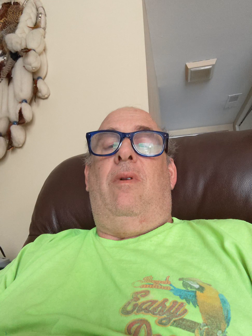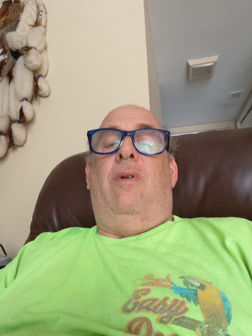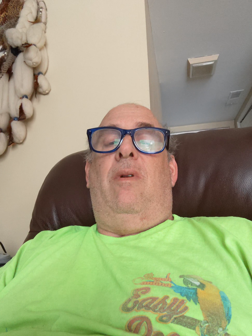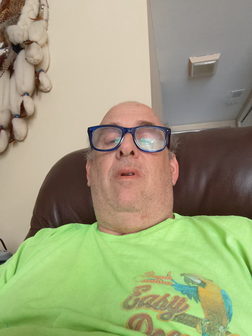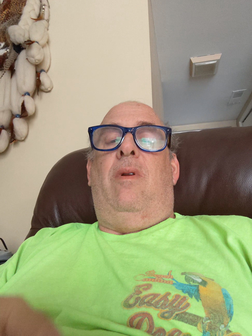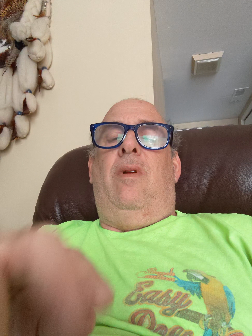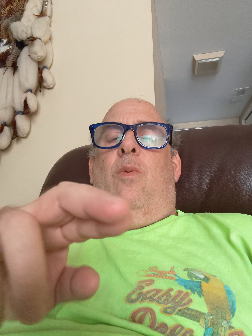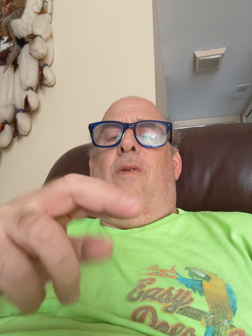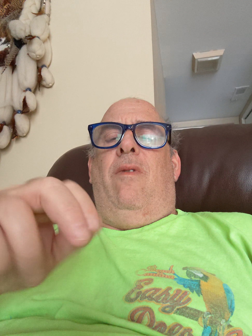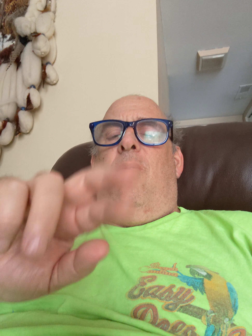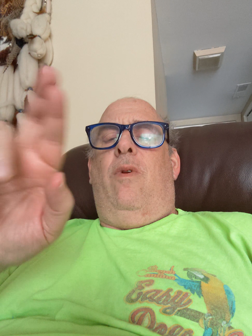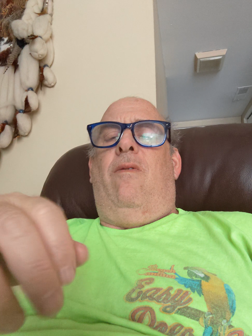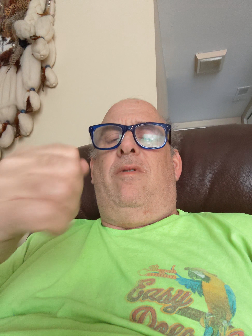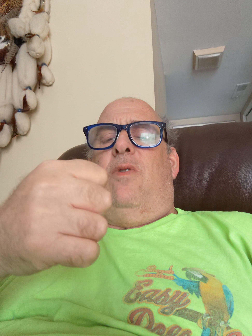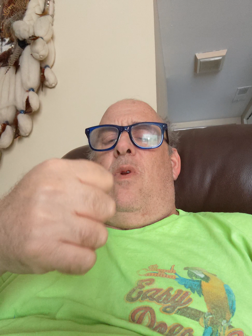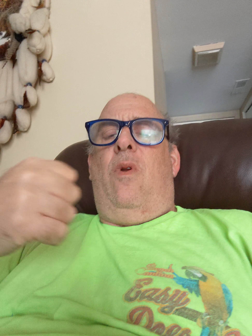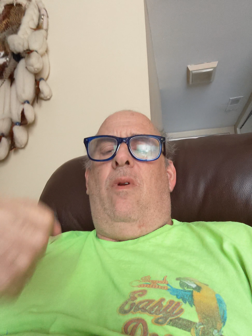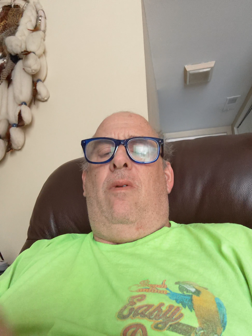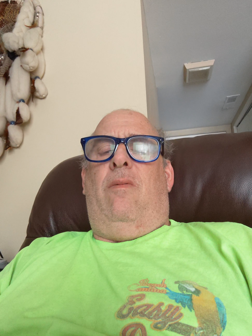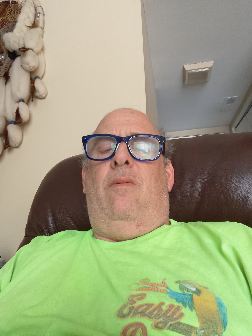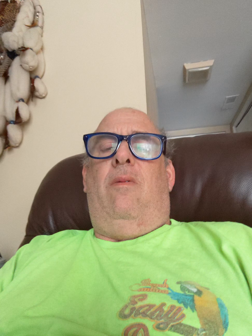refrigerator